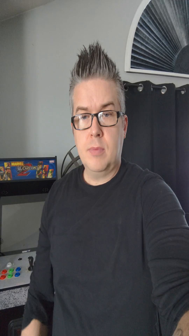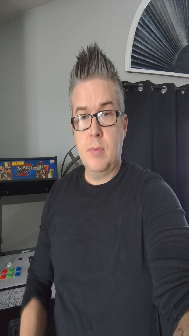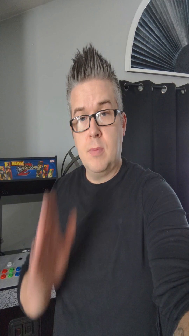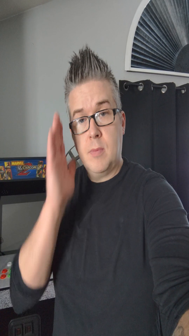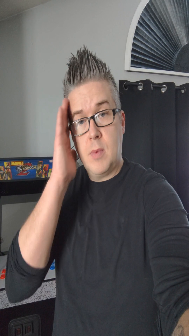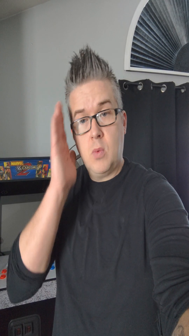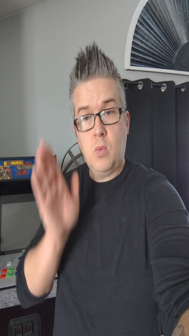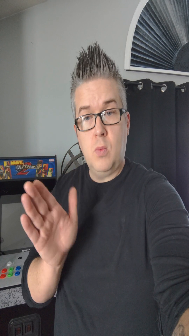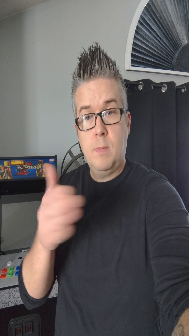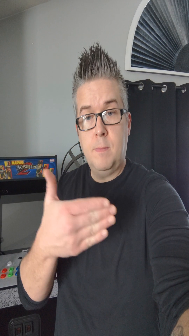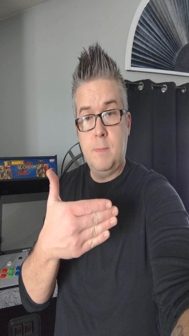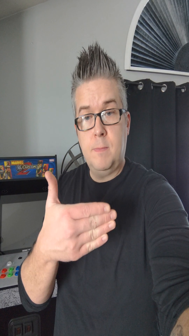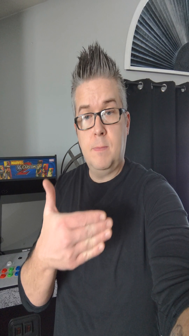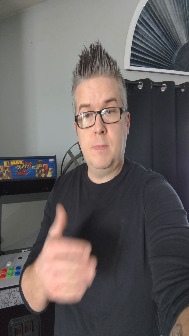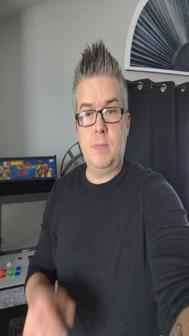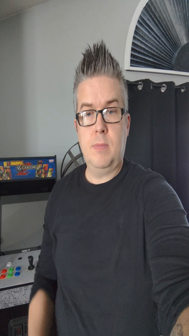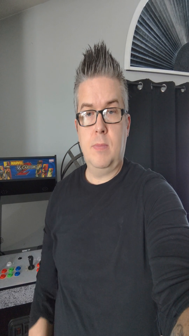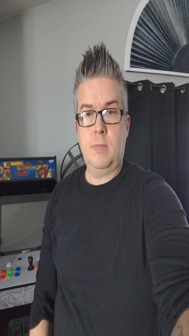bedroom